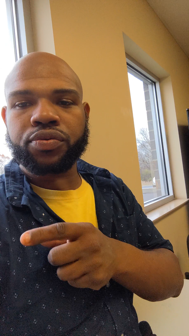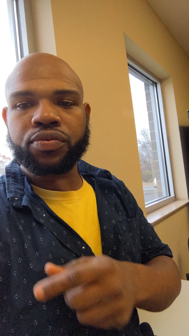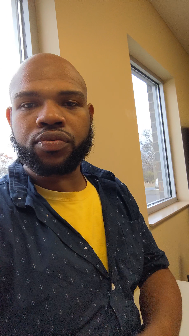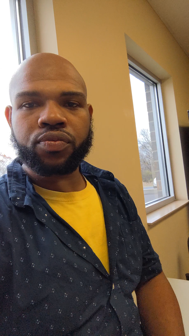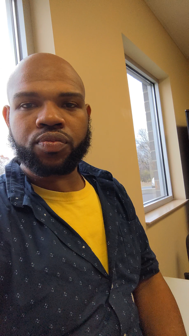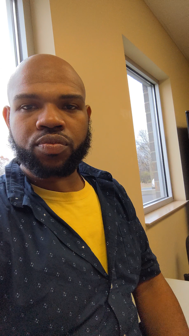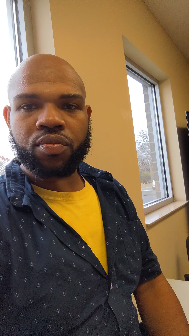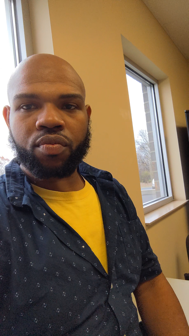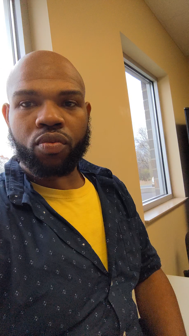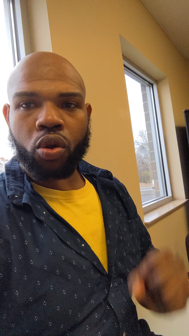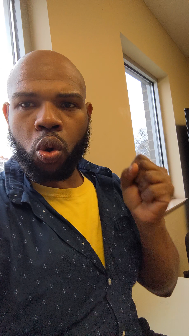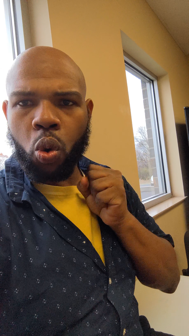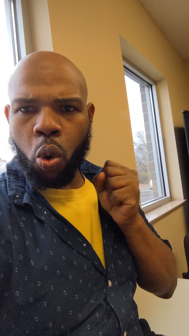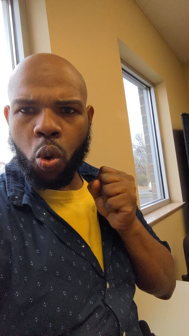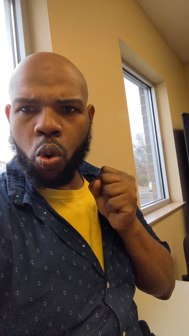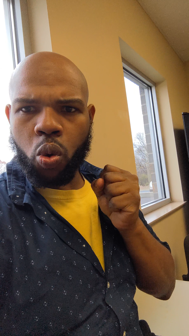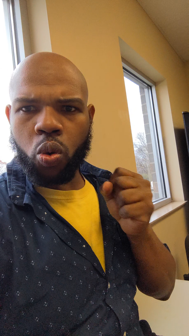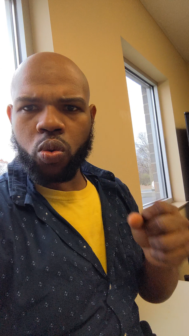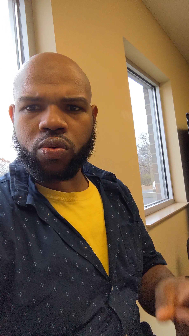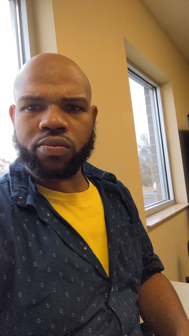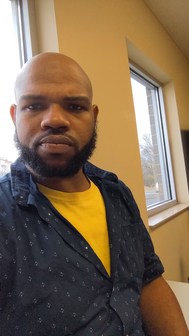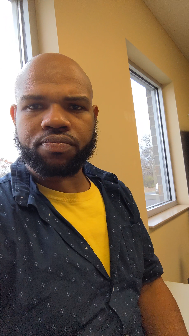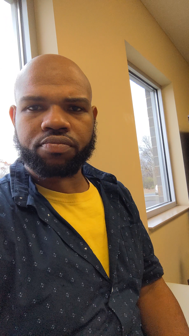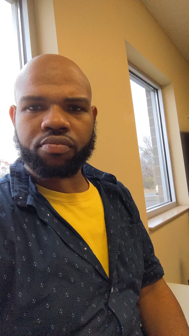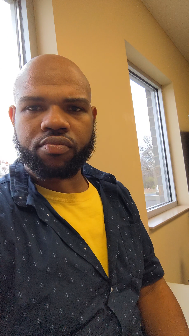cold